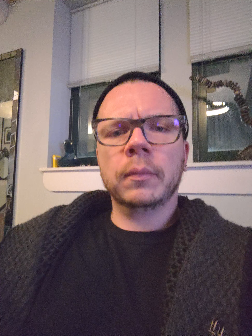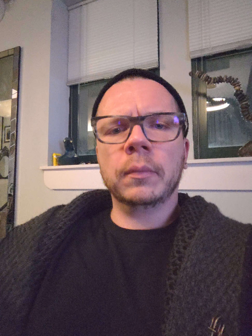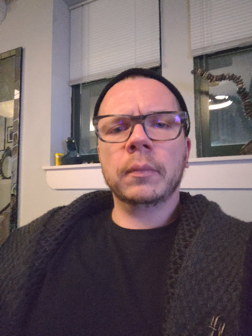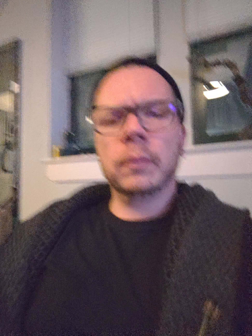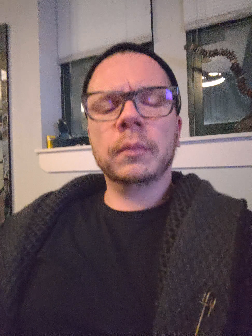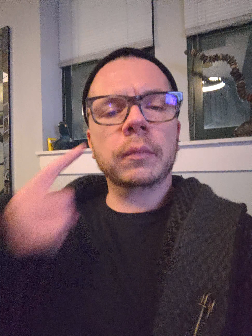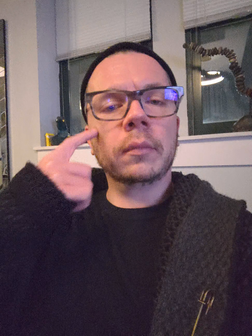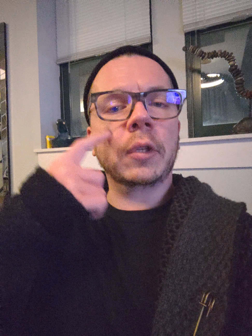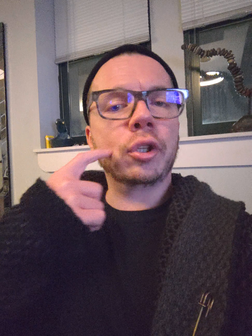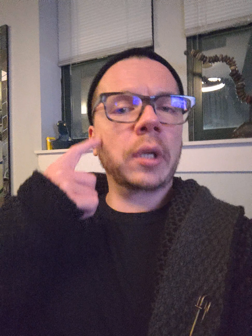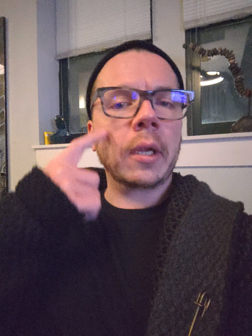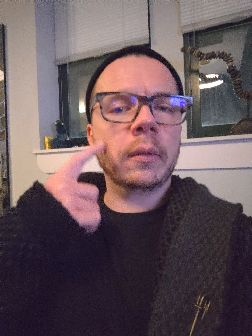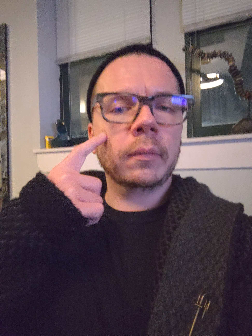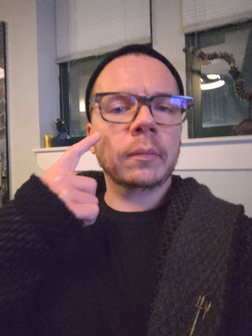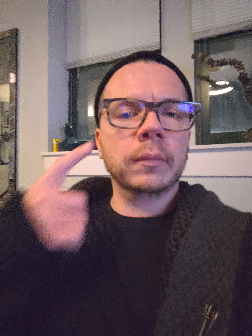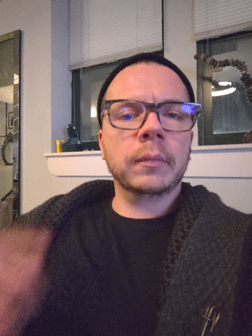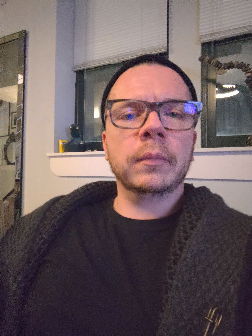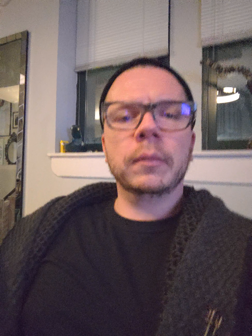cheek